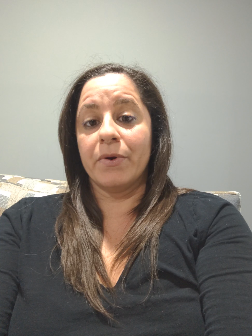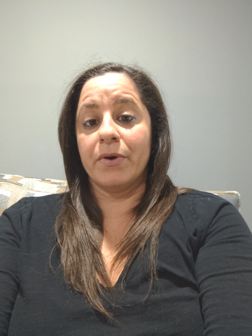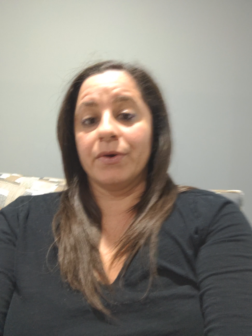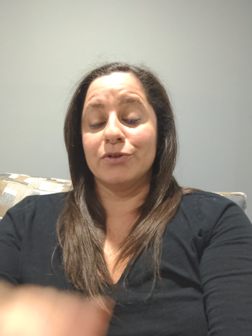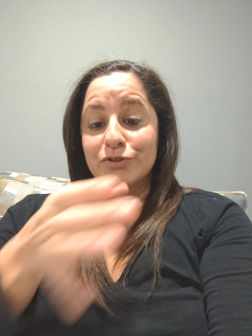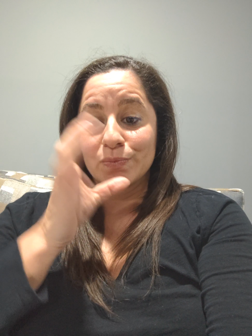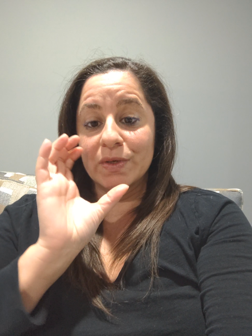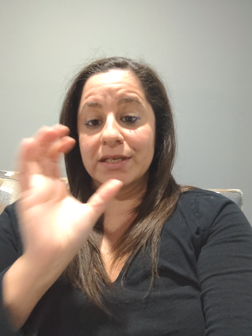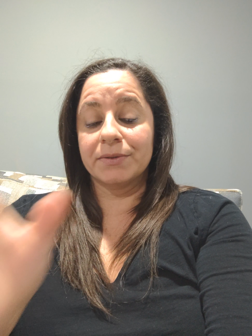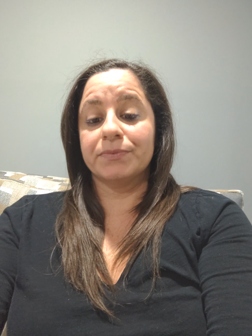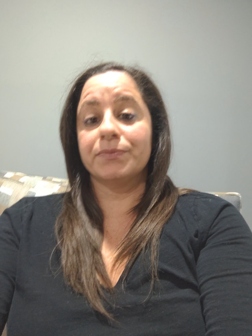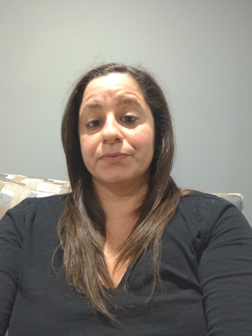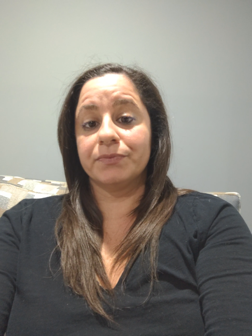drink